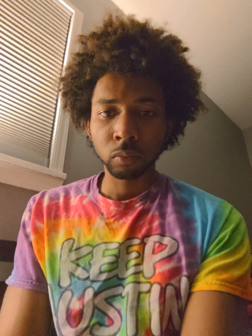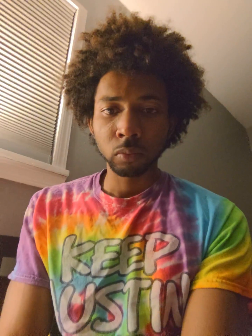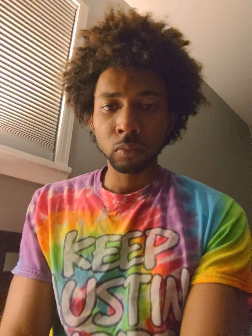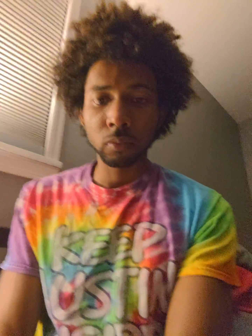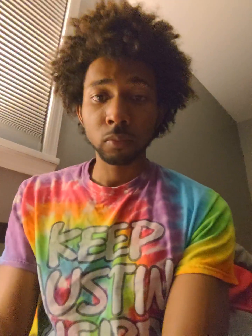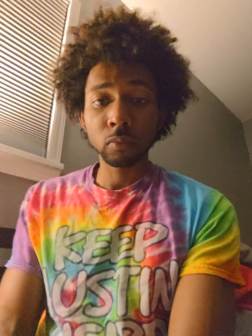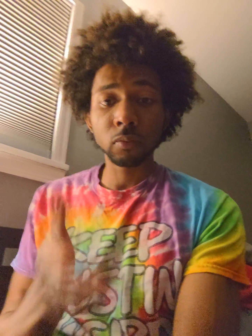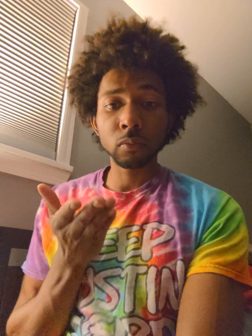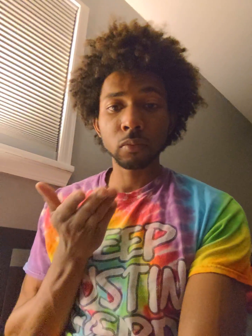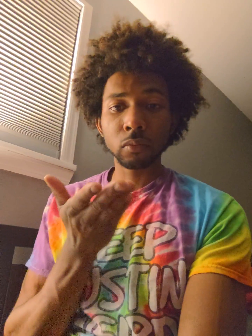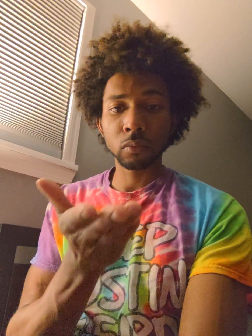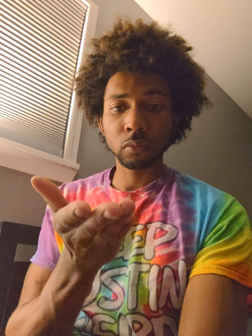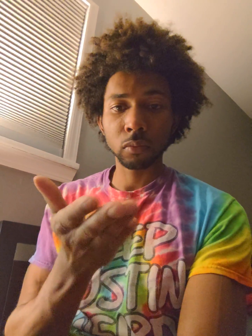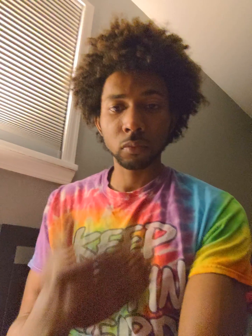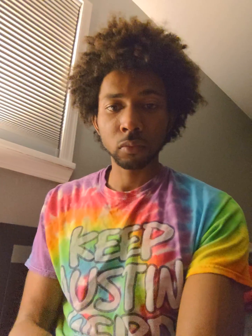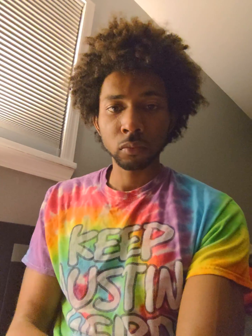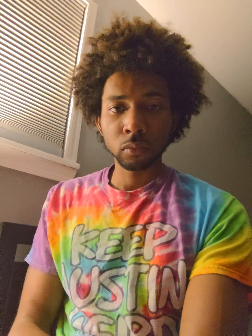oven